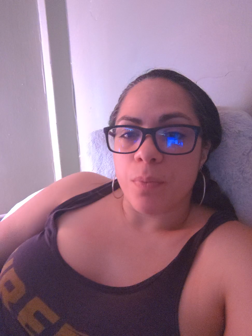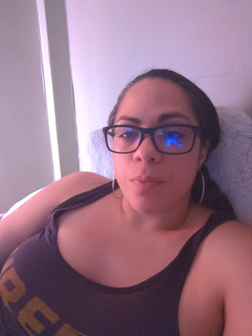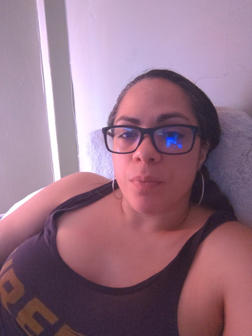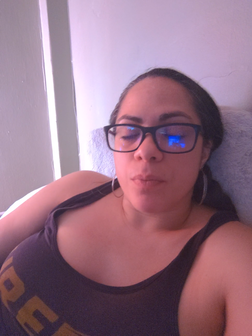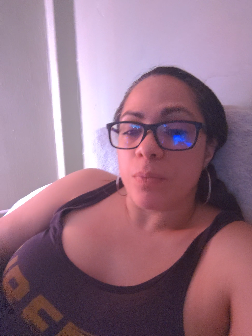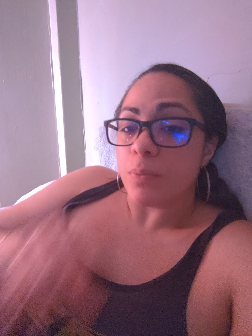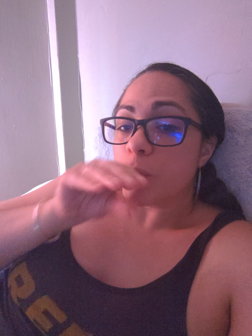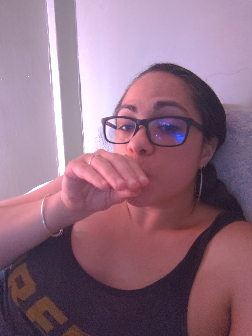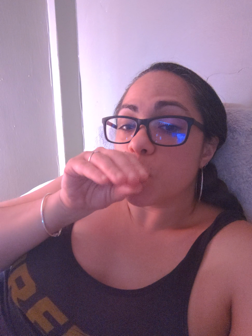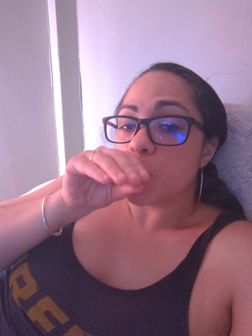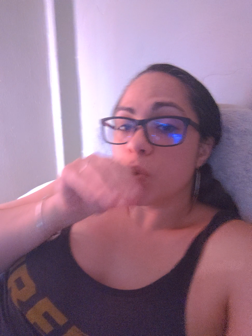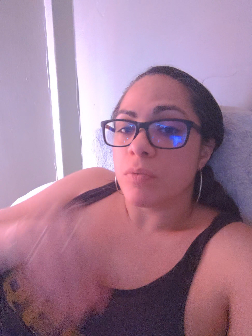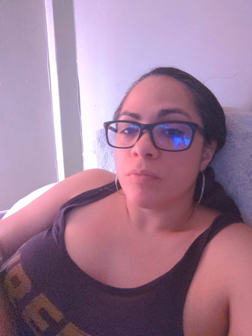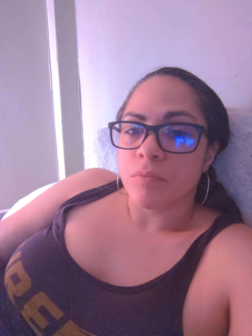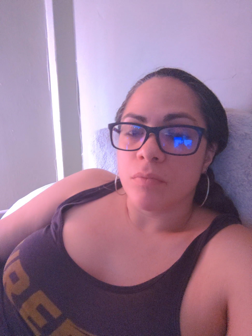goose